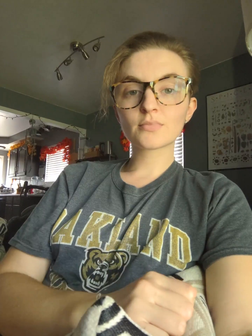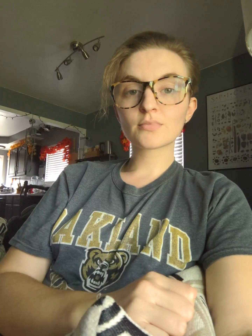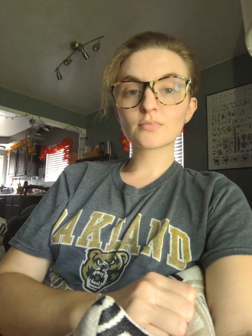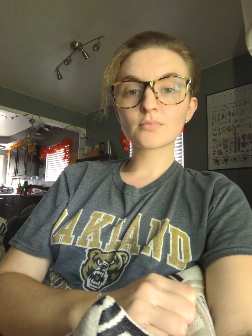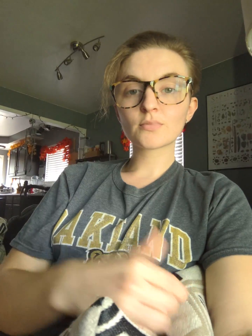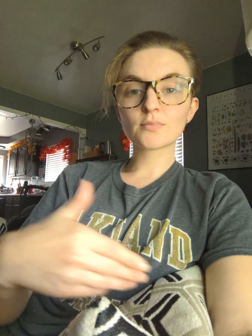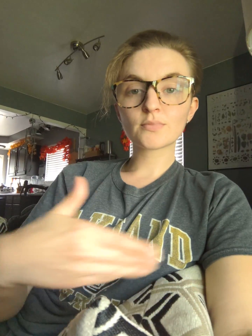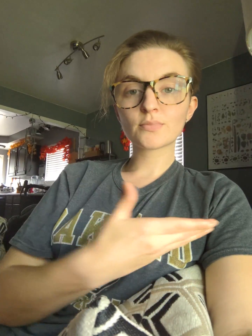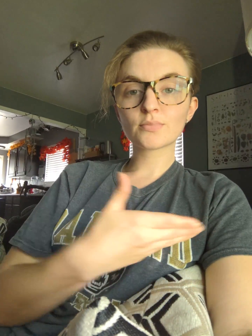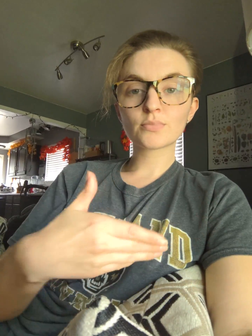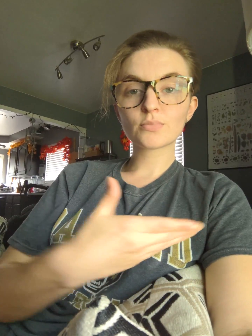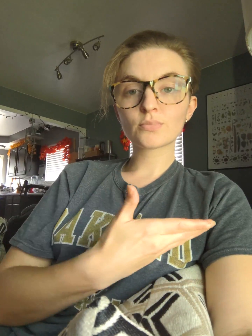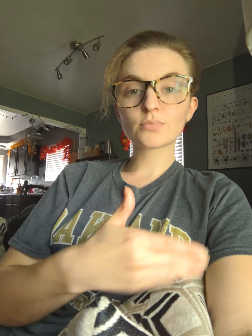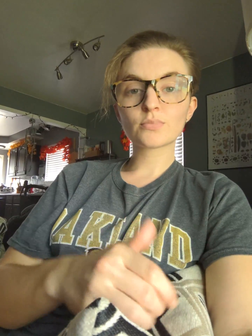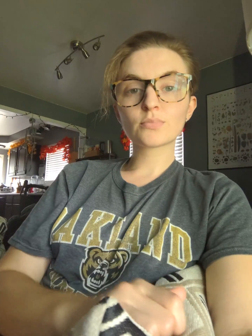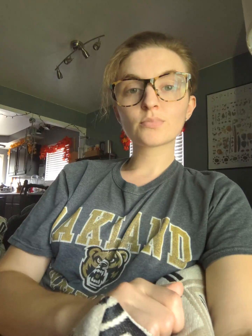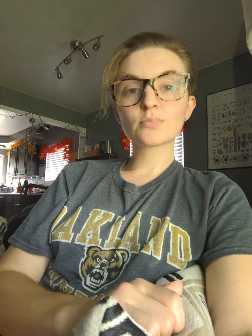baby